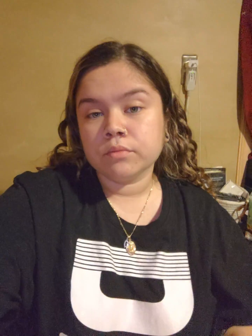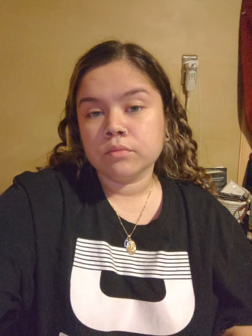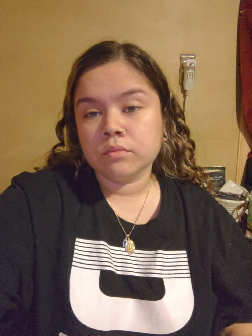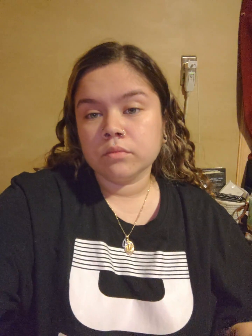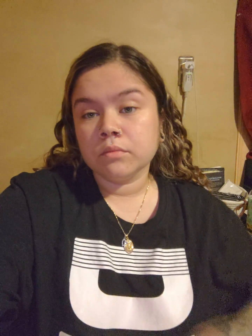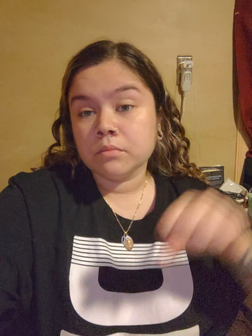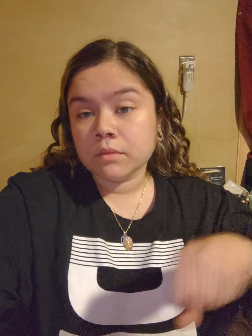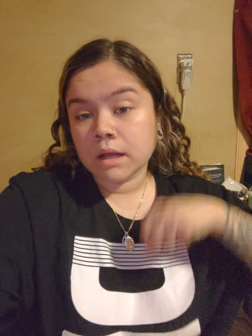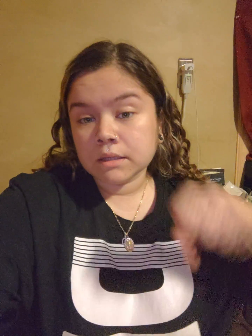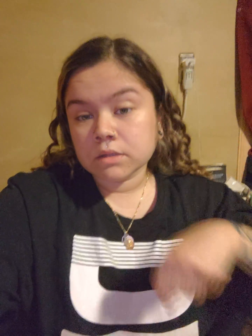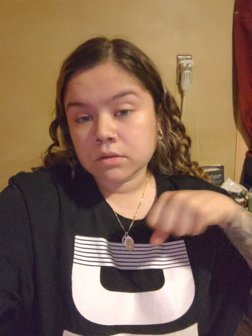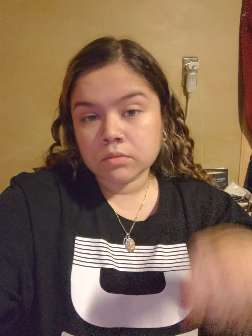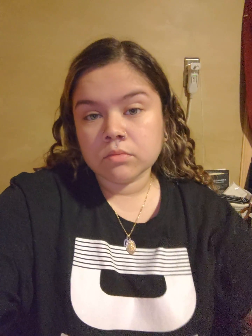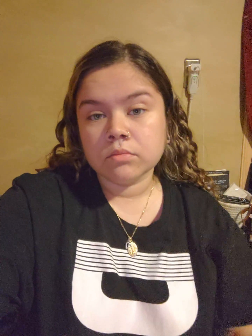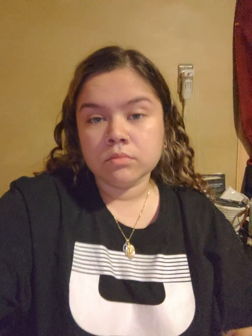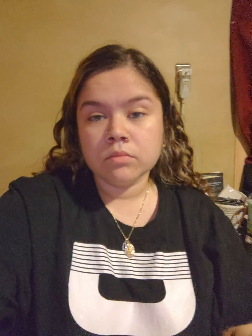bicycle